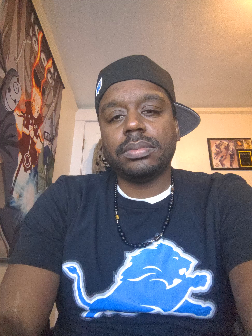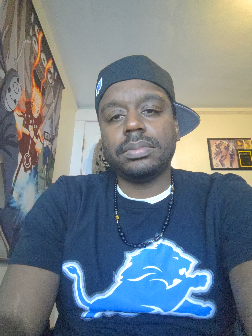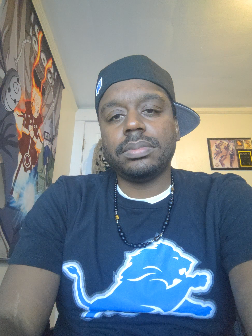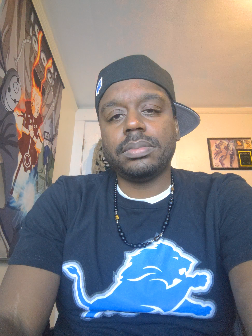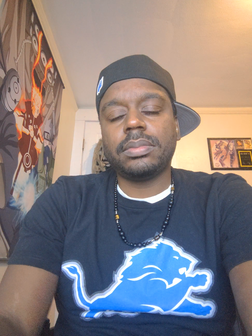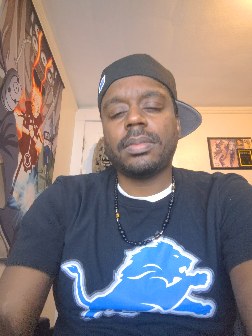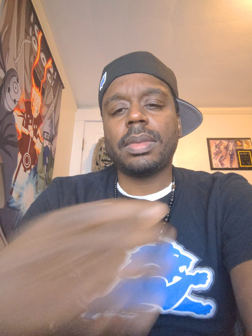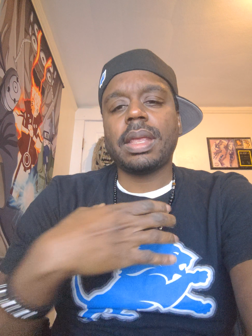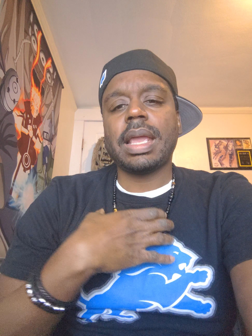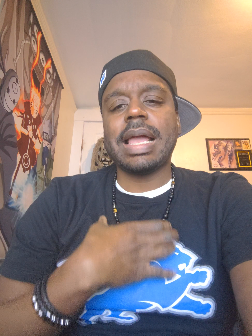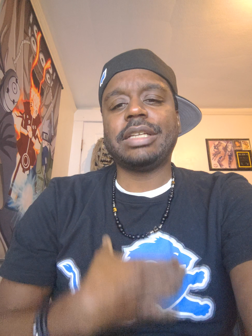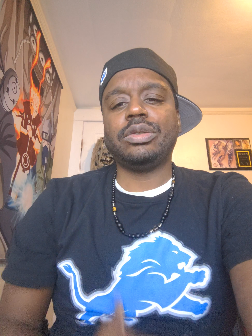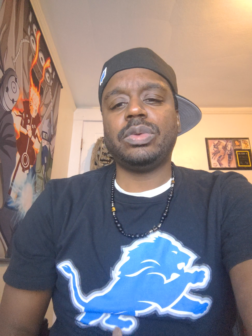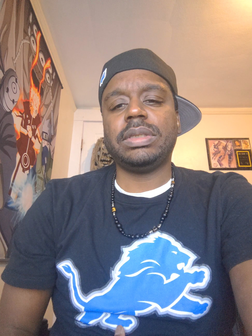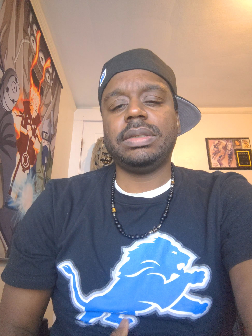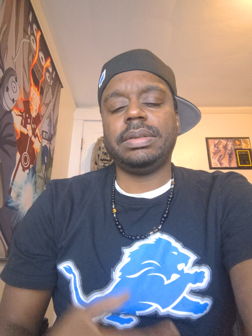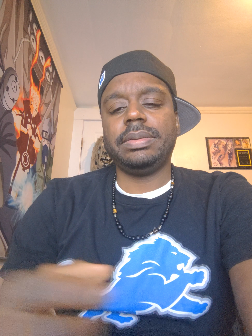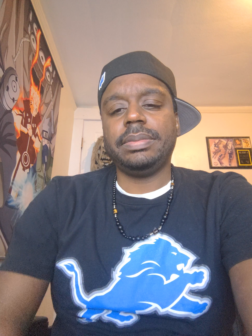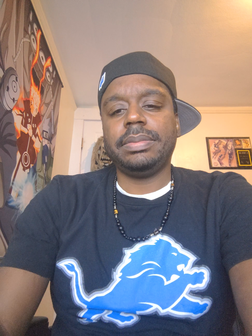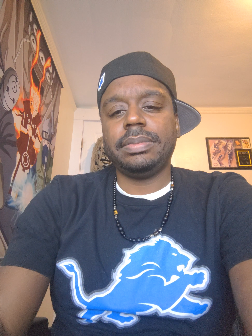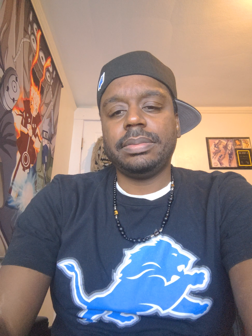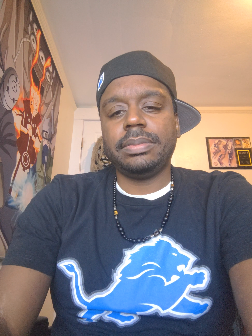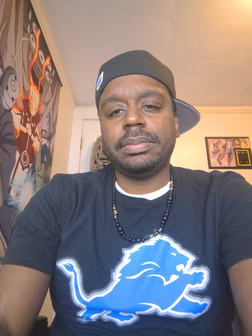hungry